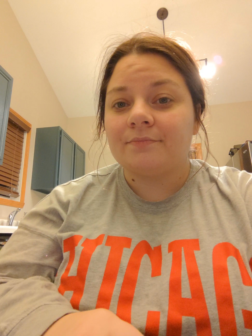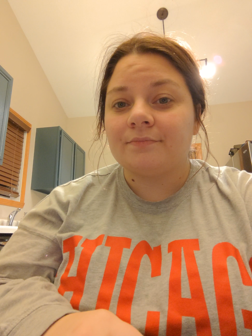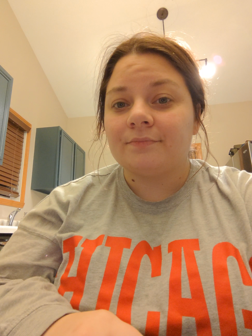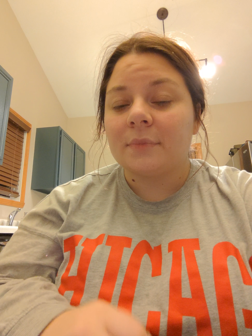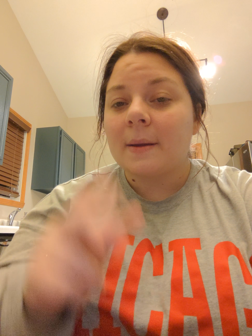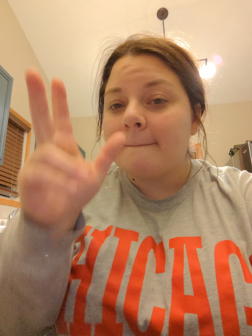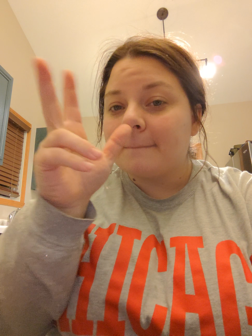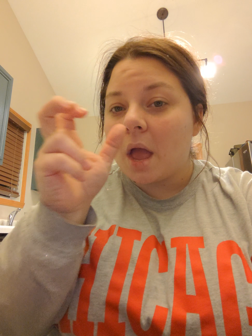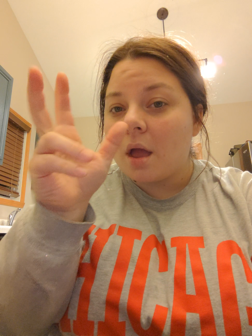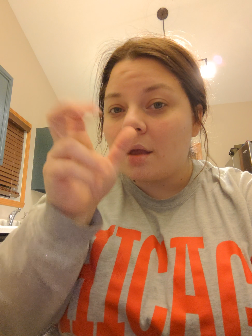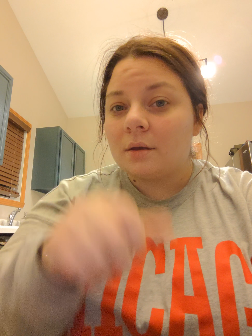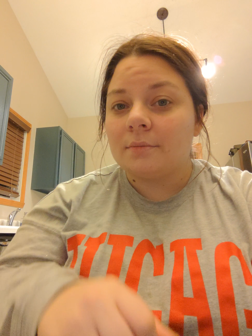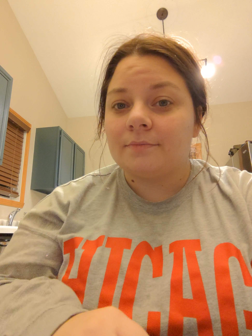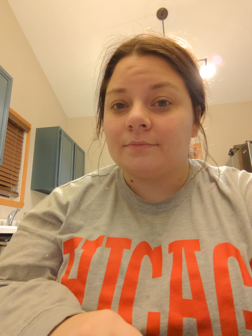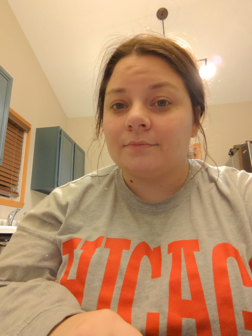bug